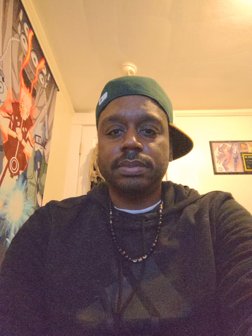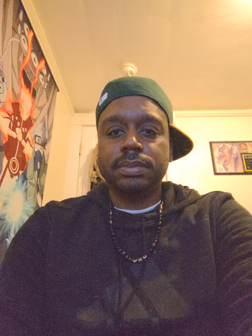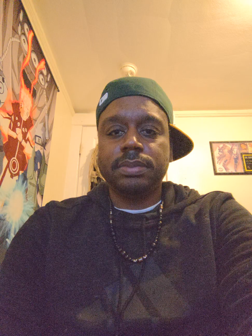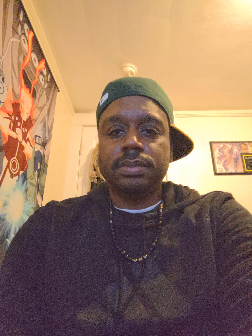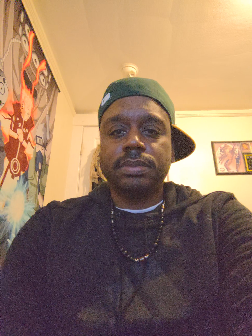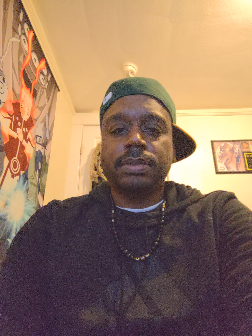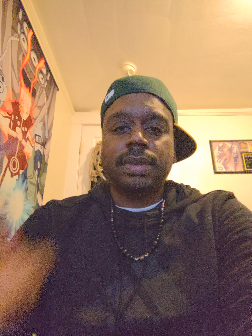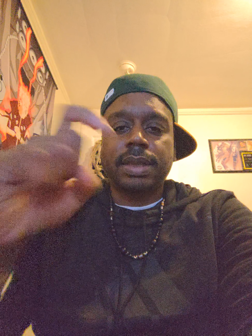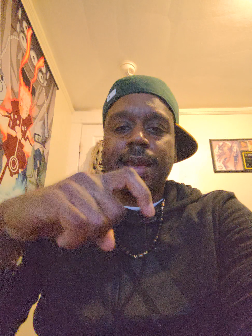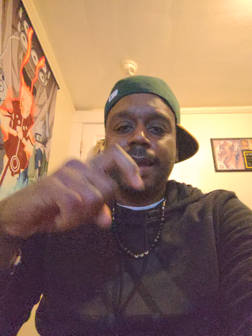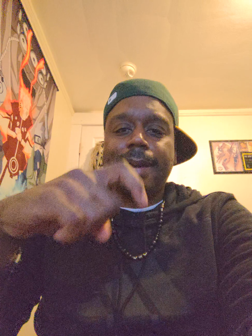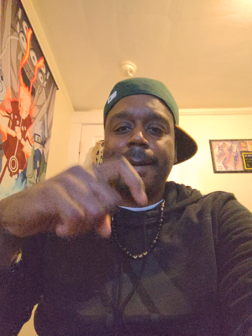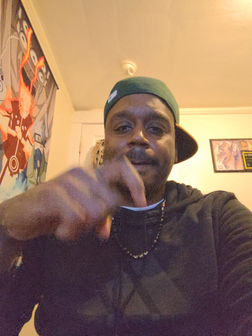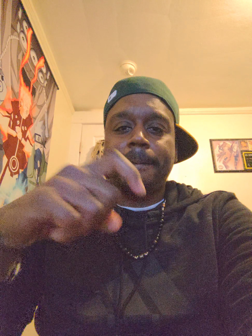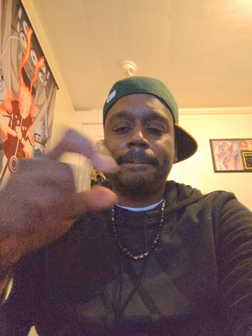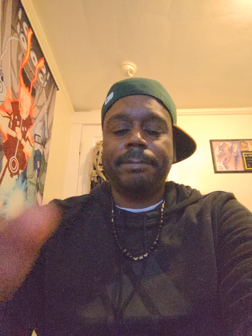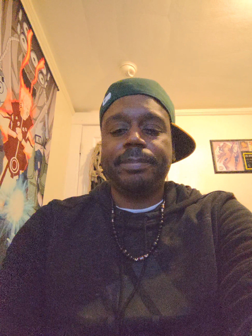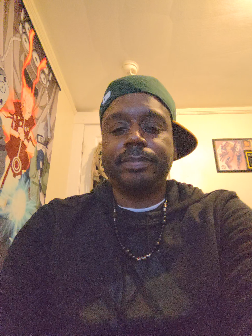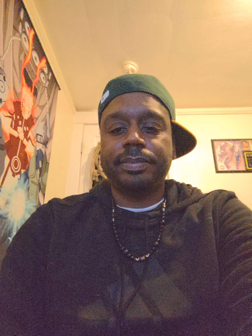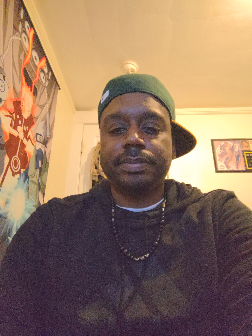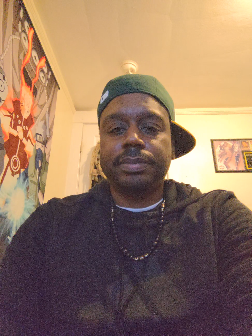time